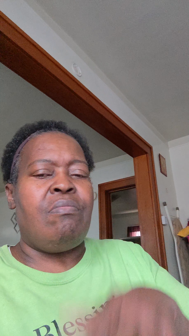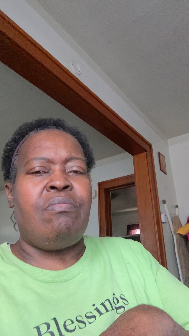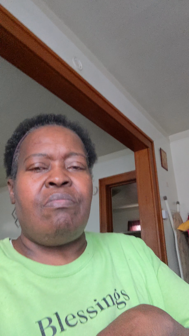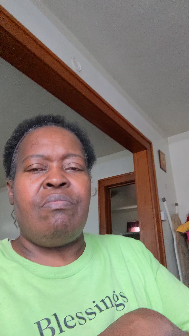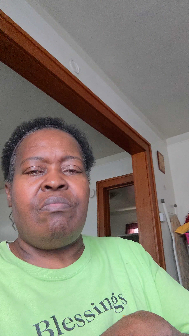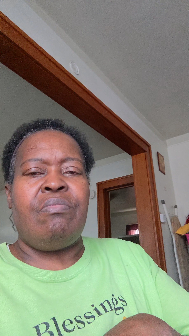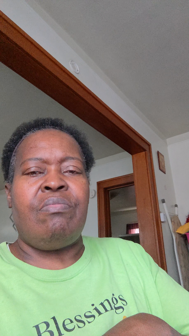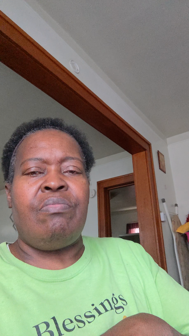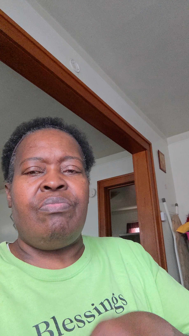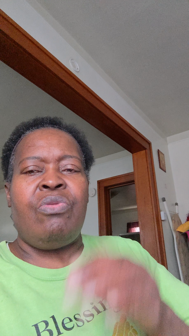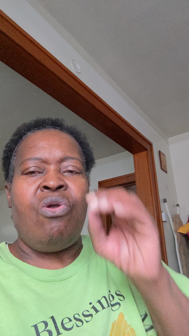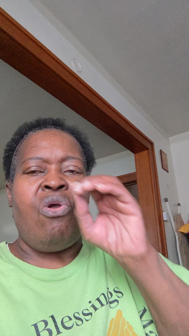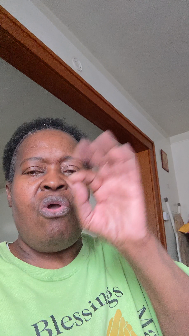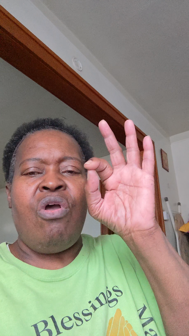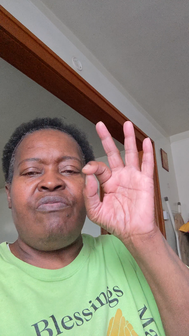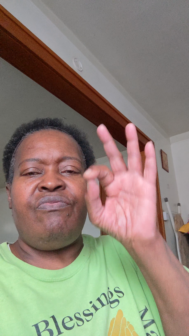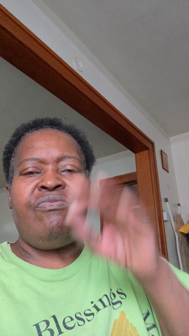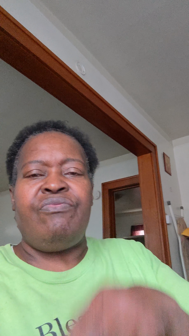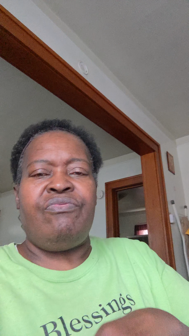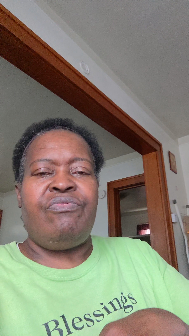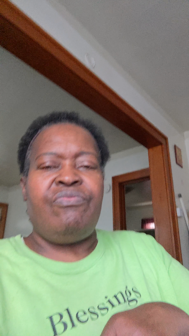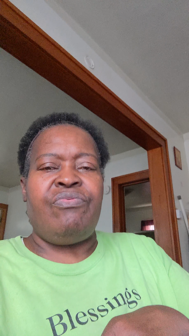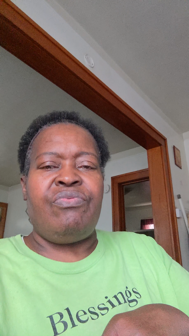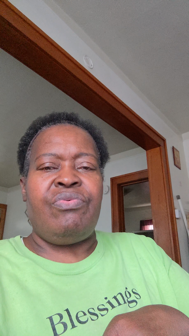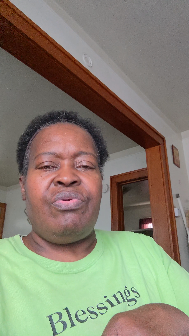of